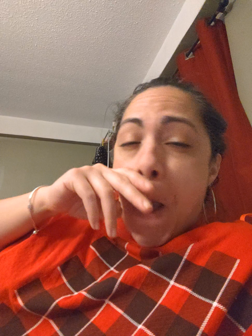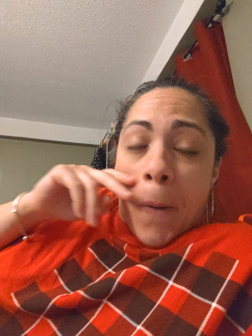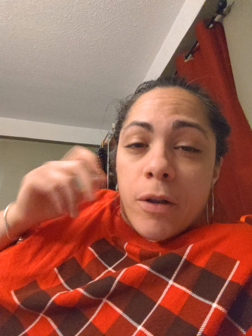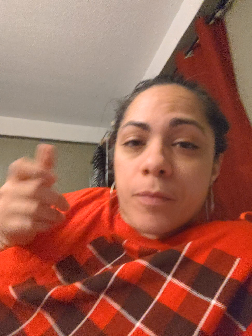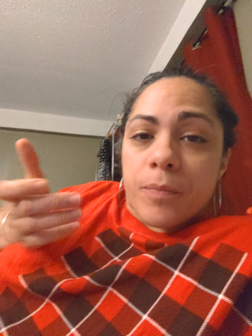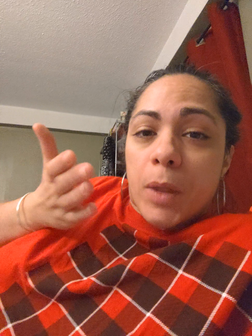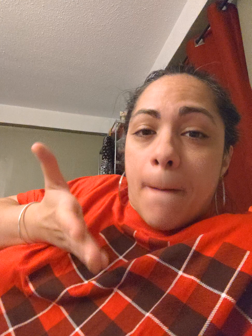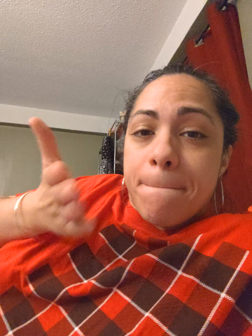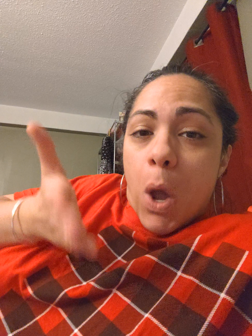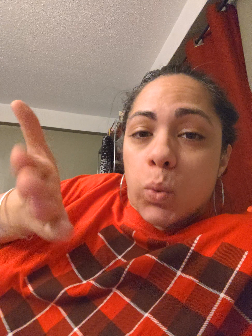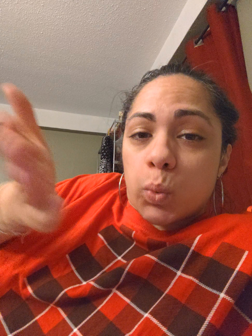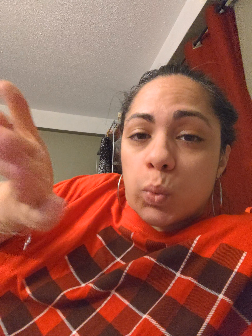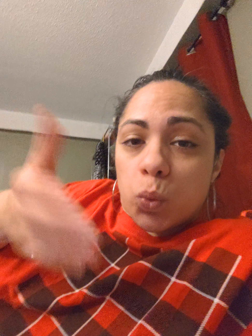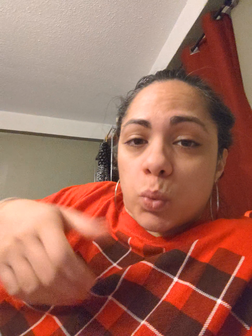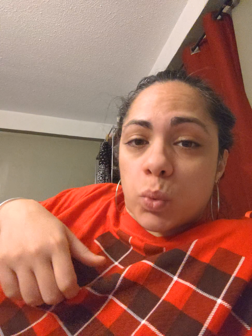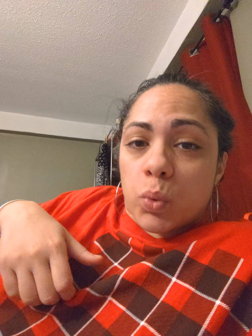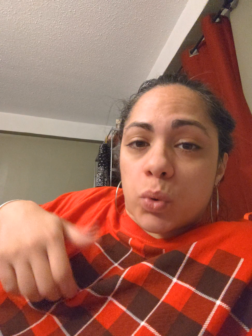boat